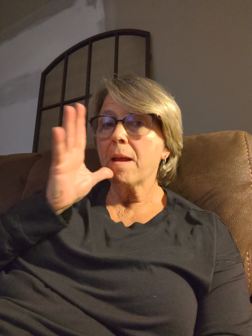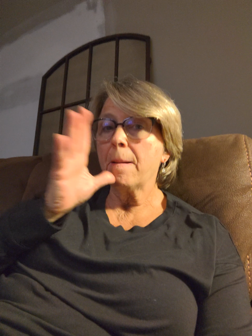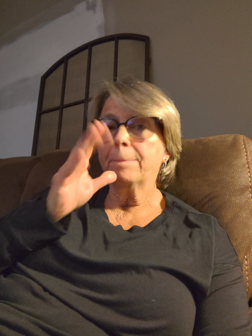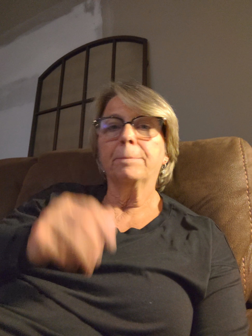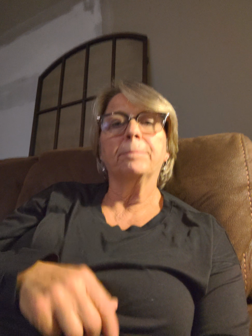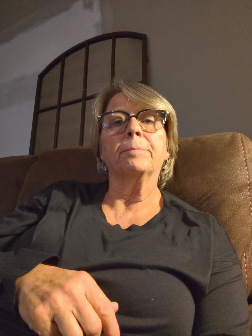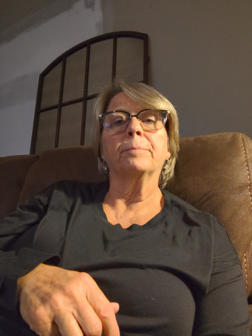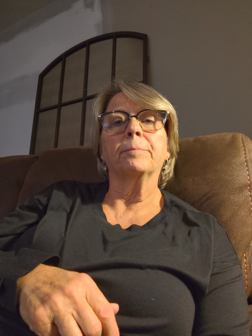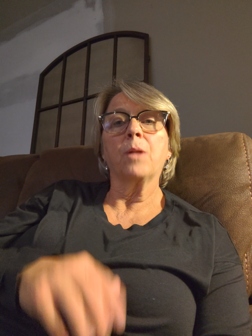mom